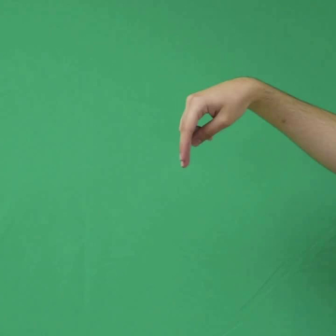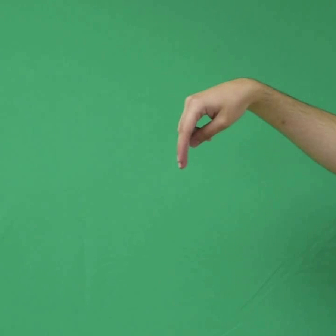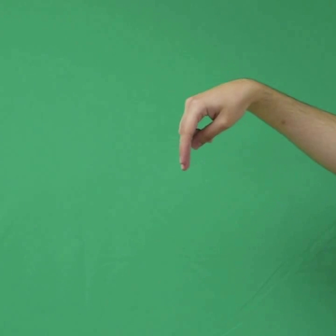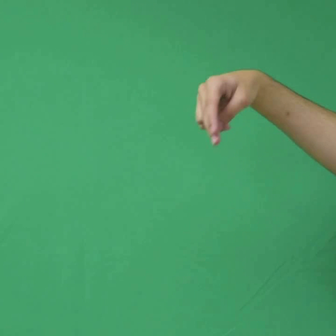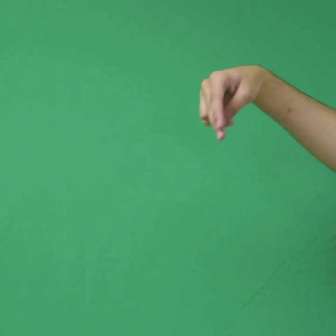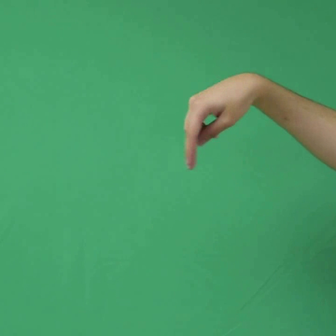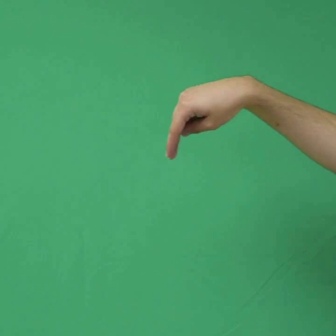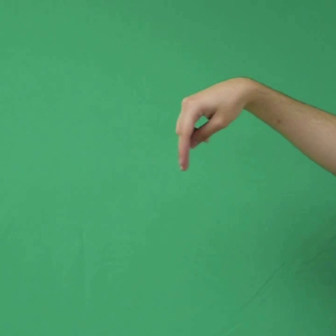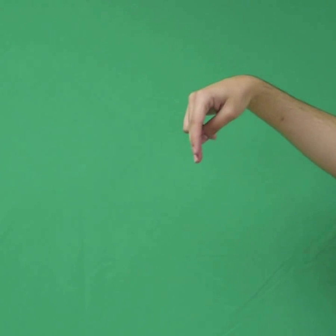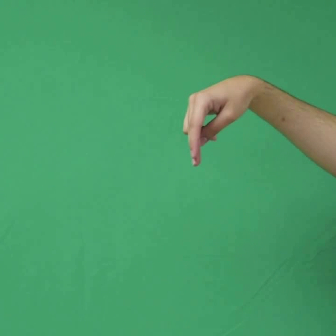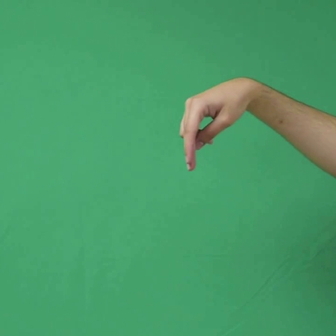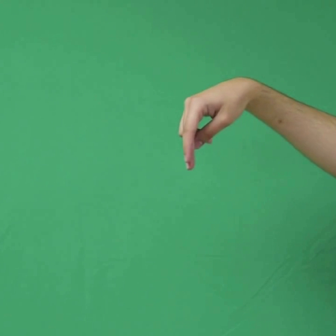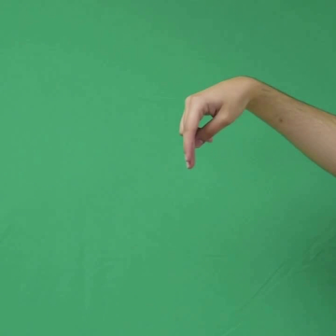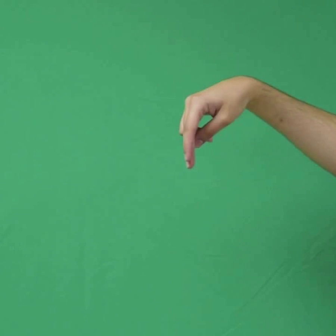Ñ